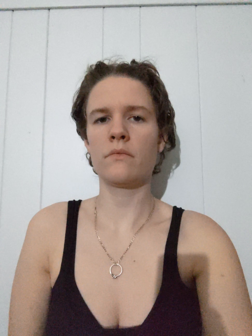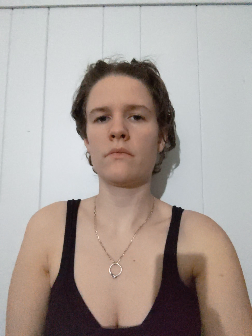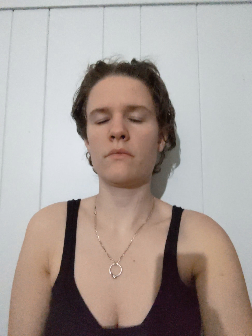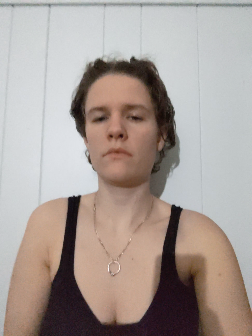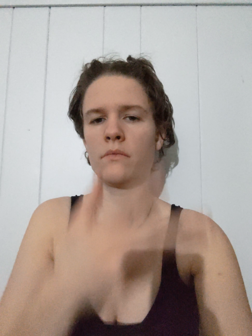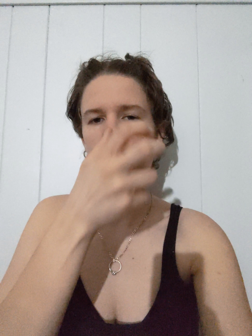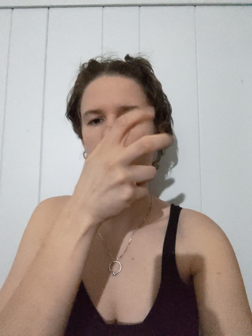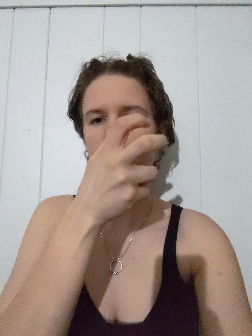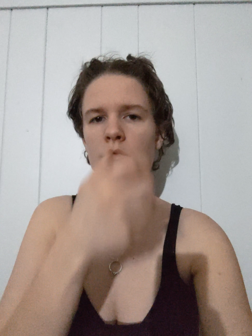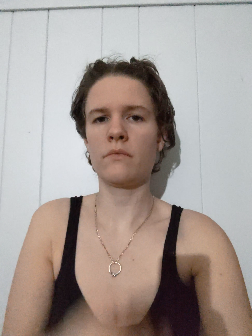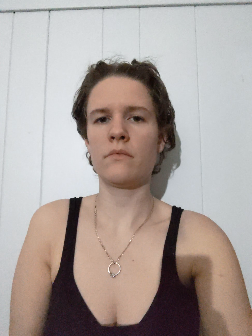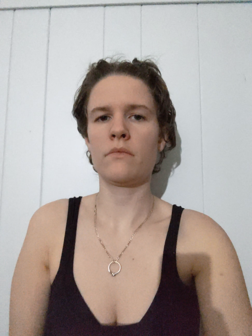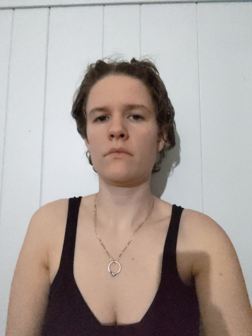bug